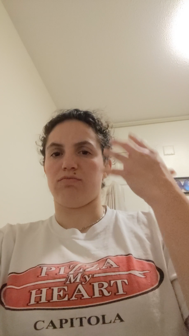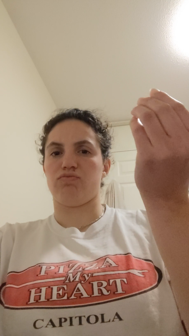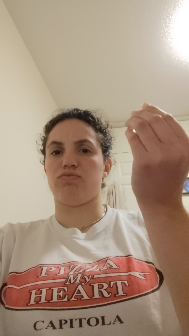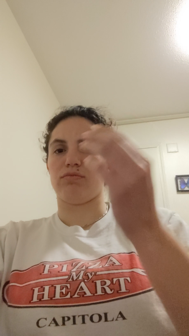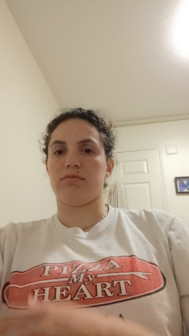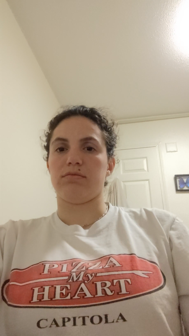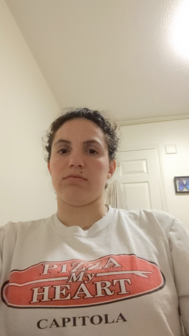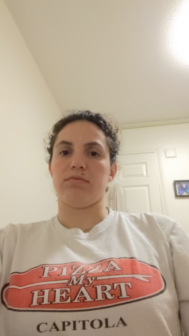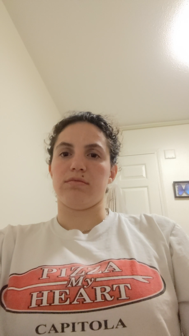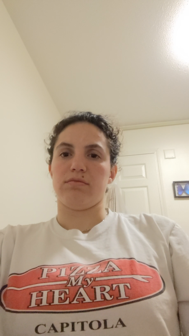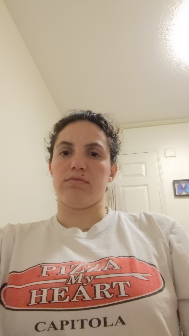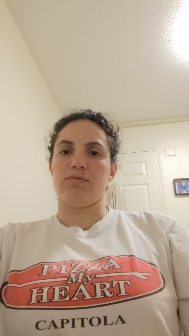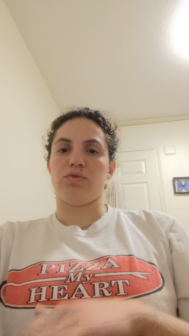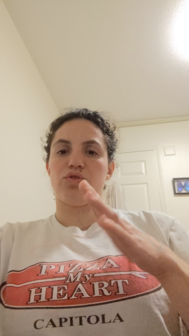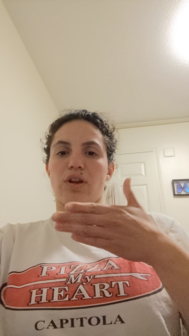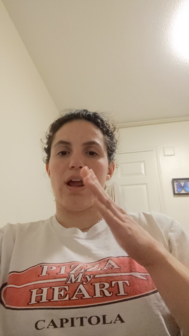share